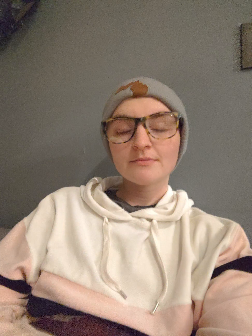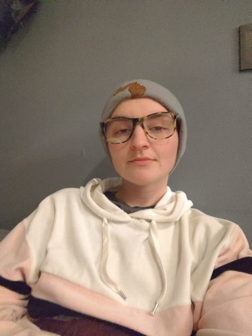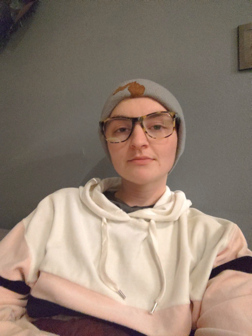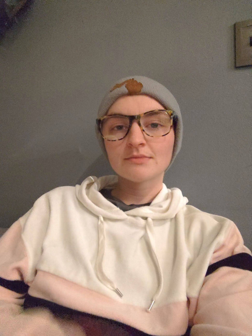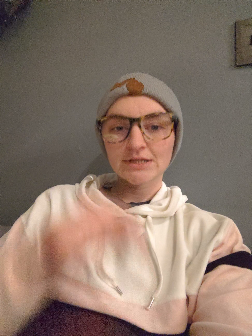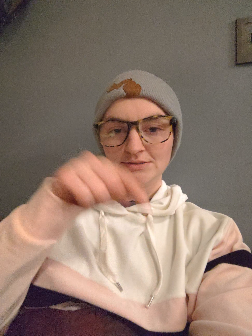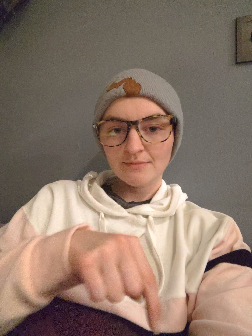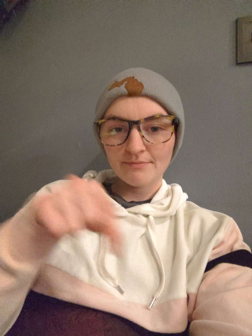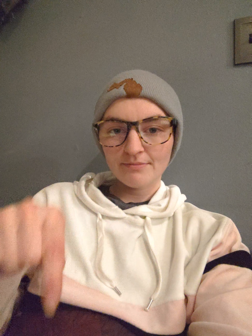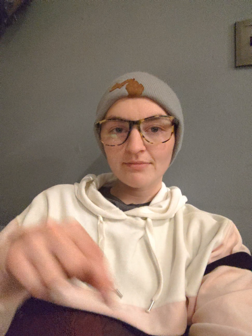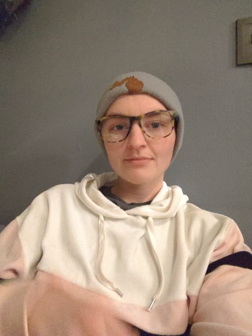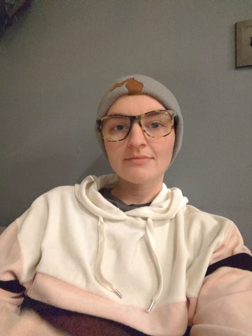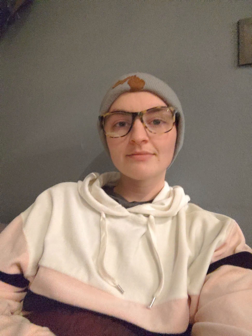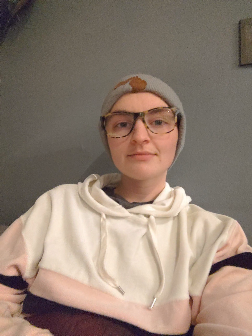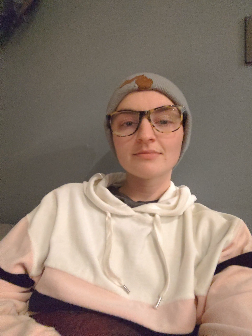feet